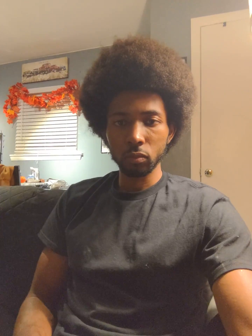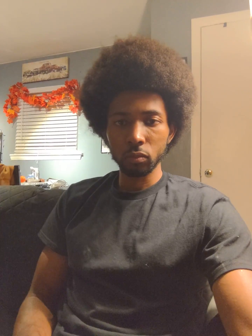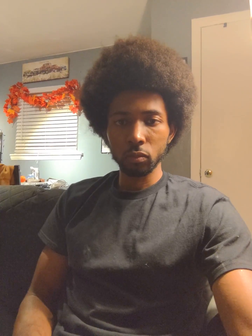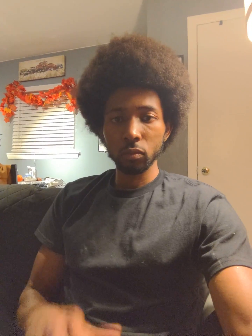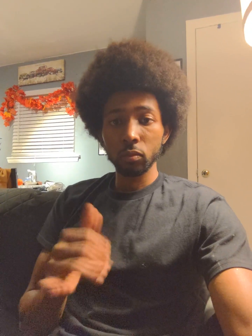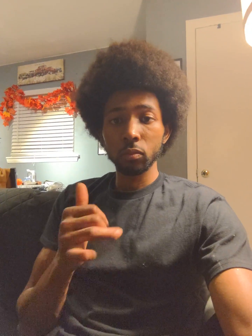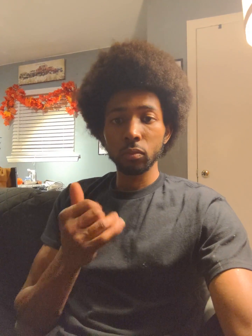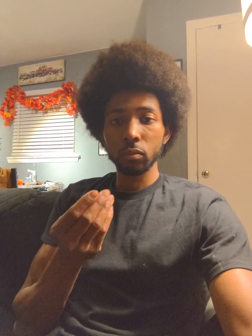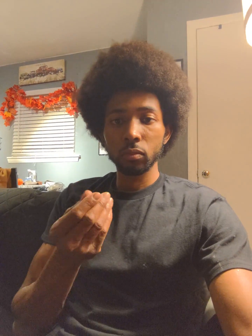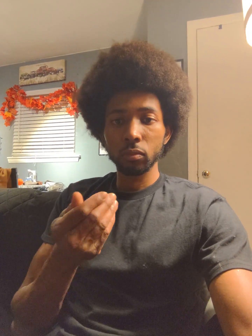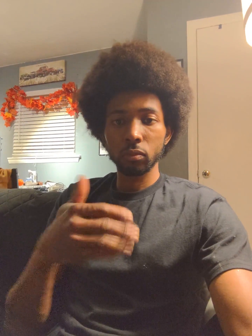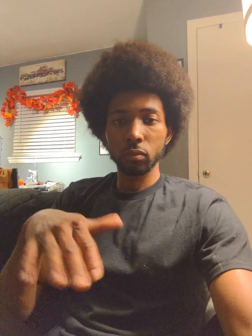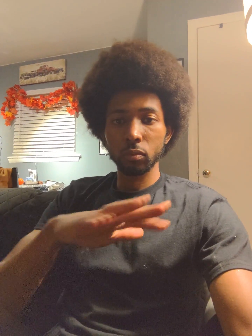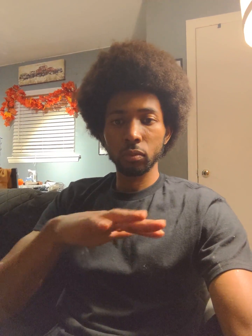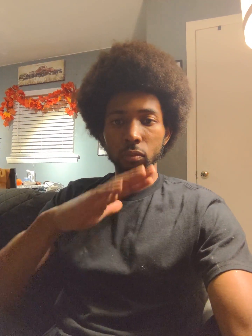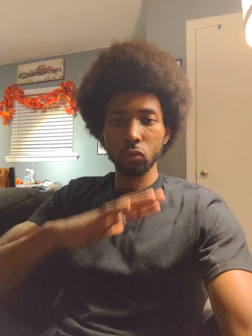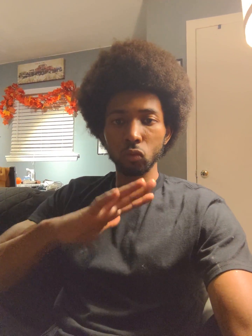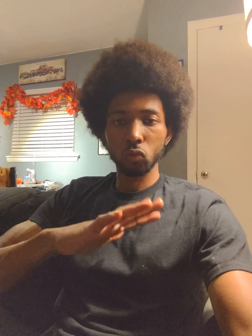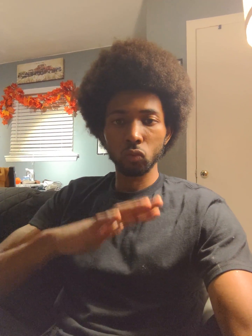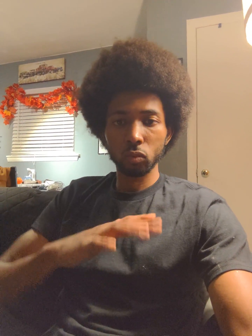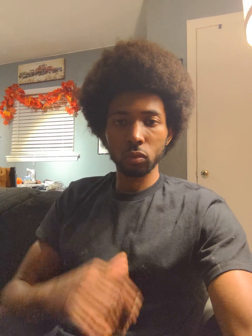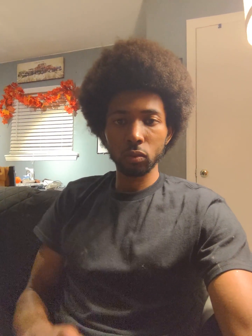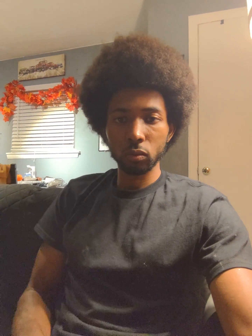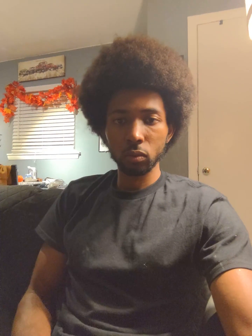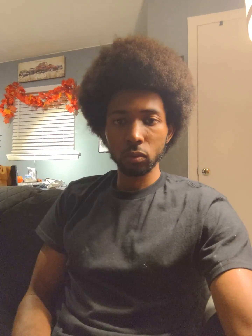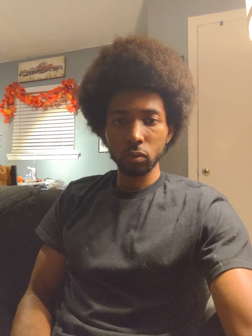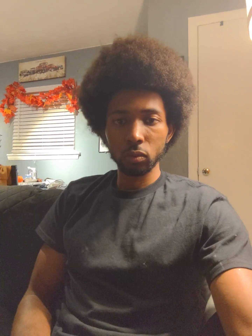playground